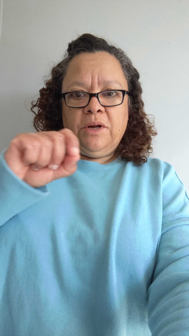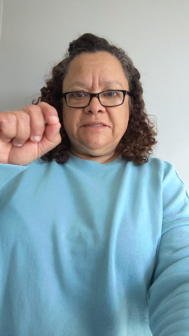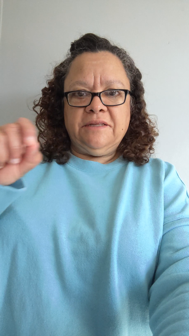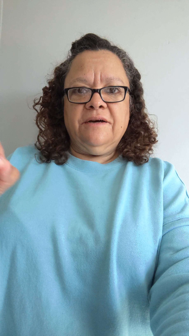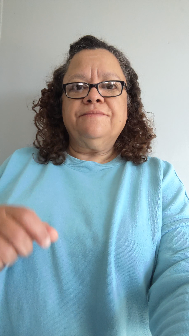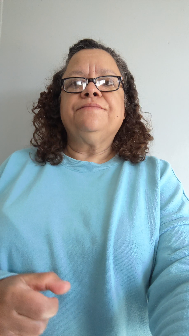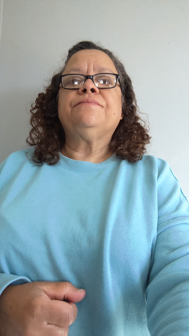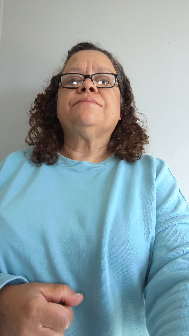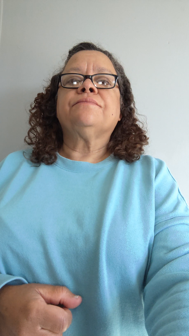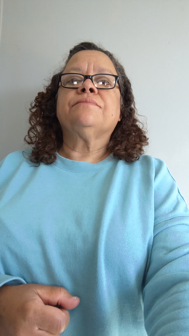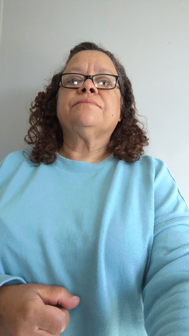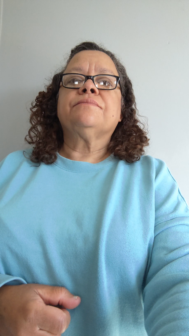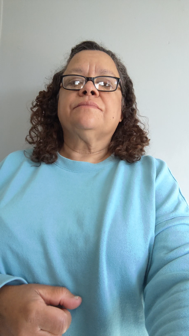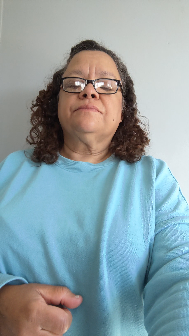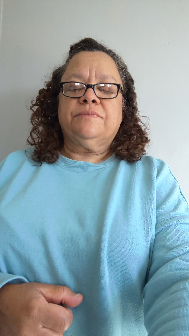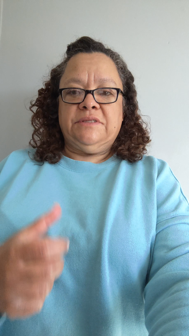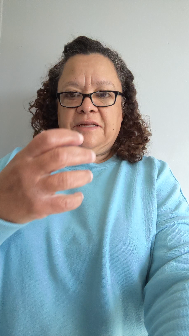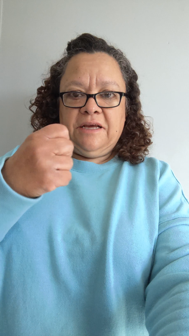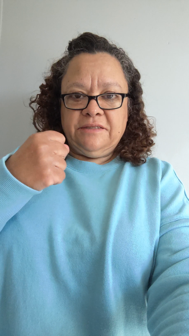get